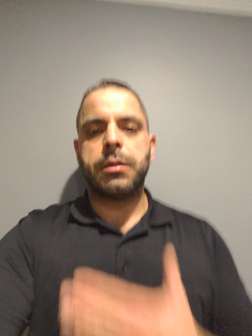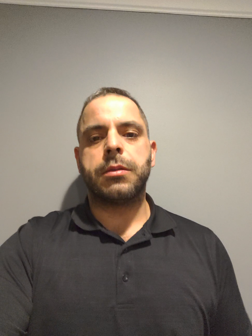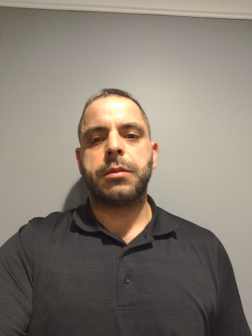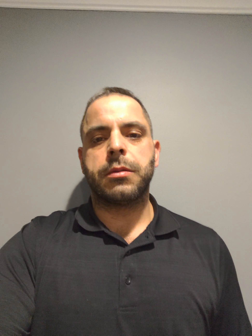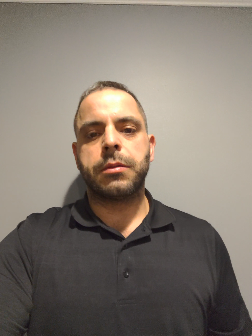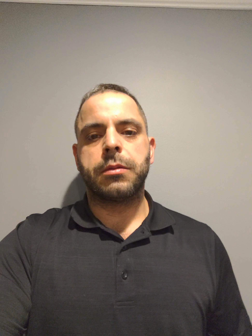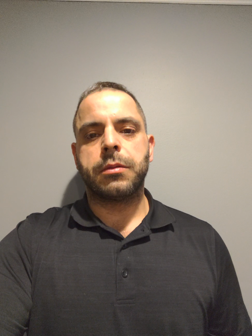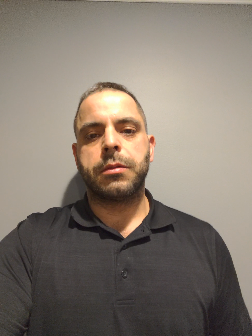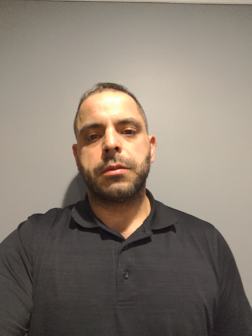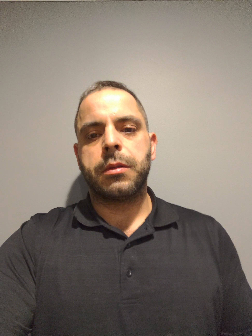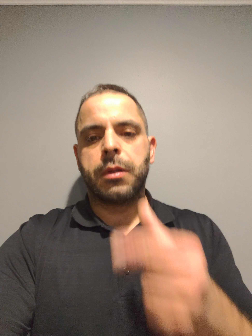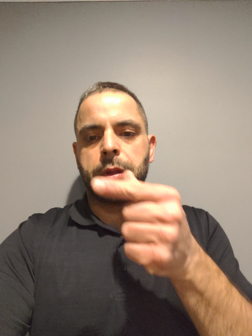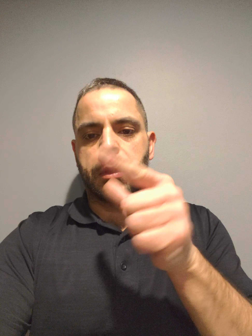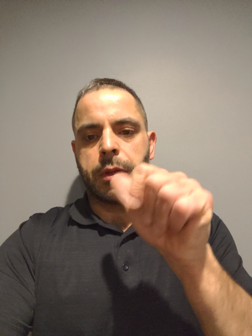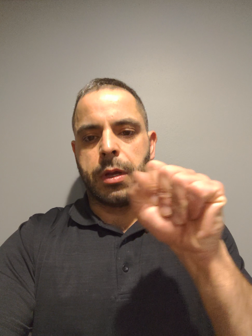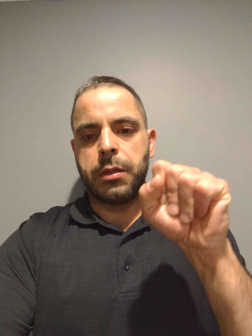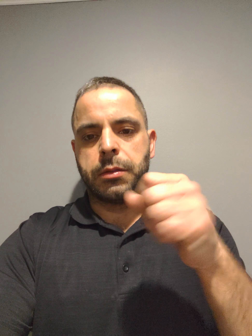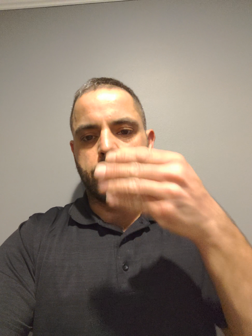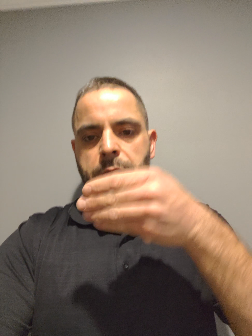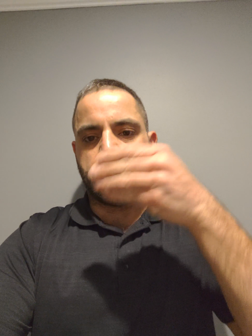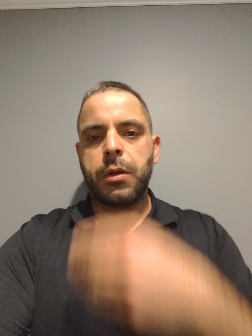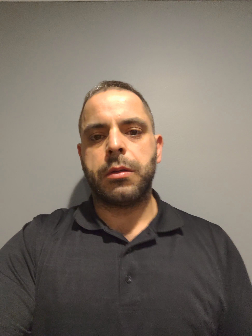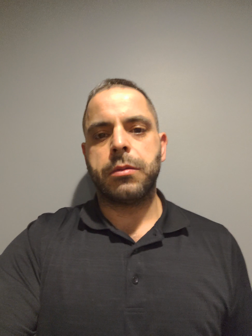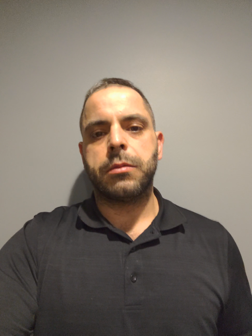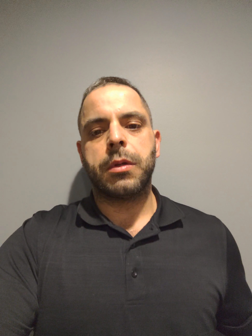window